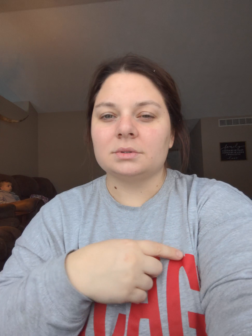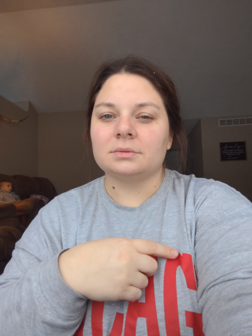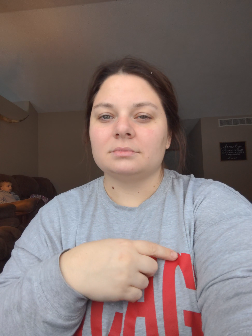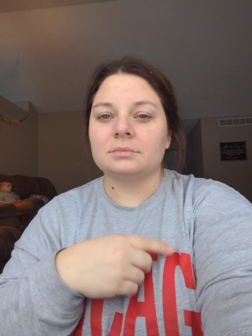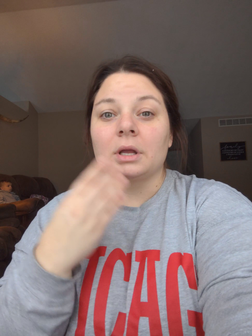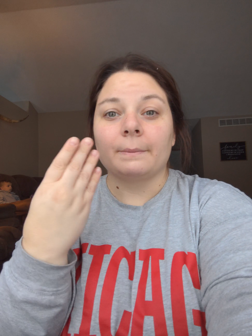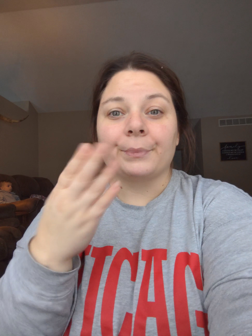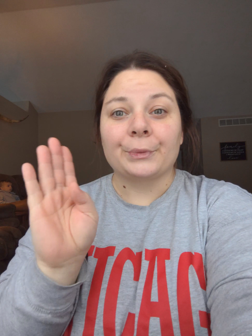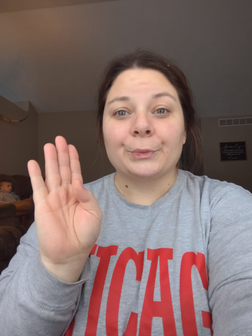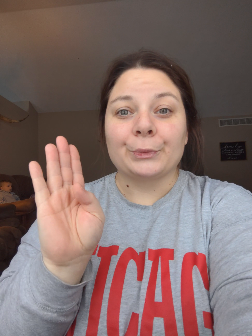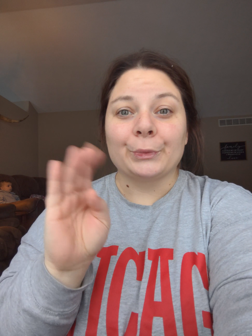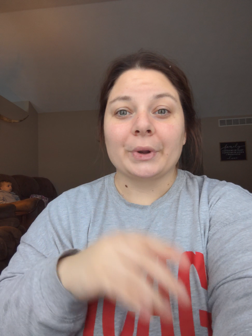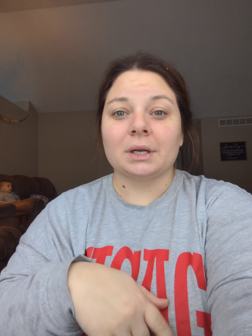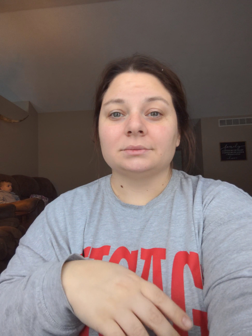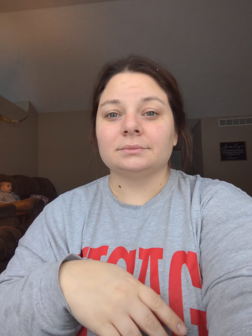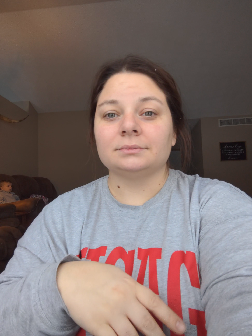blue